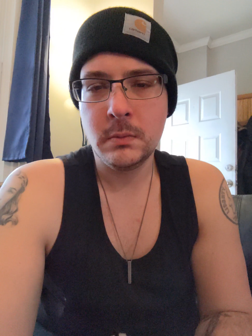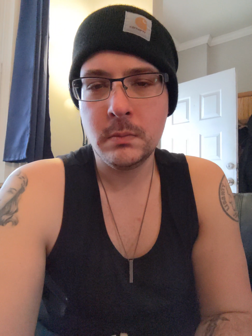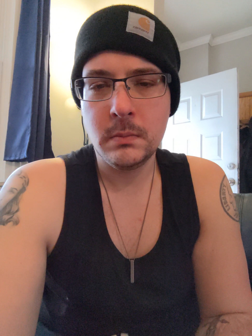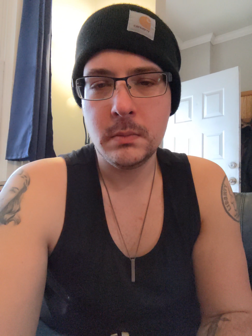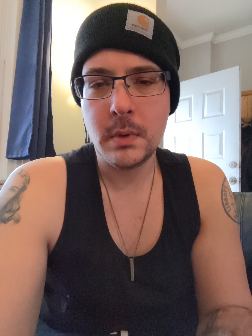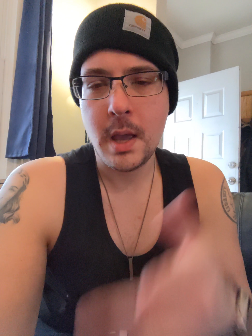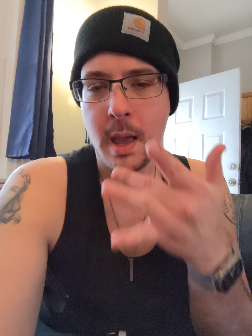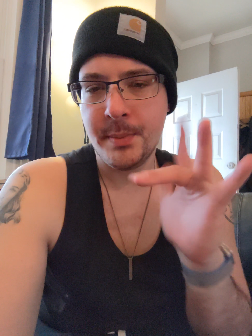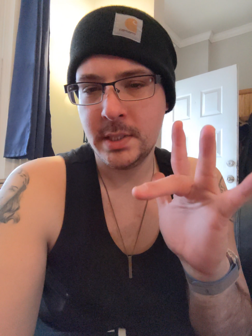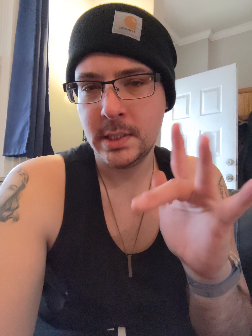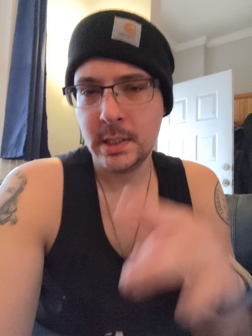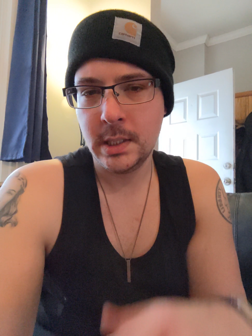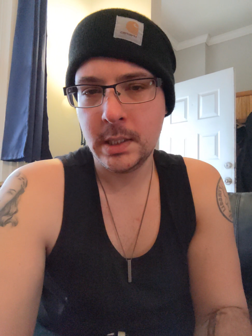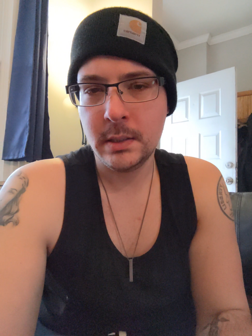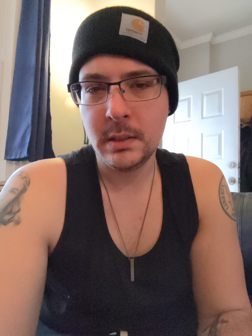empty